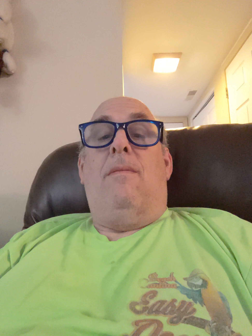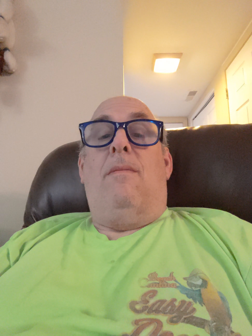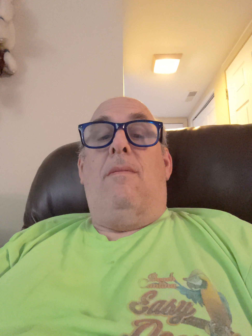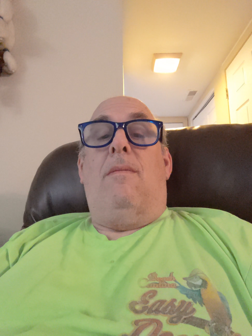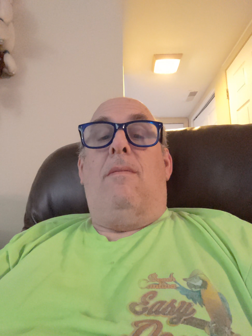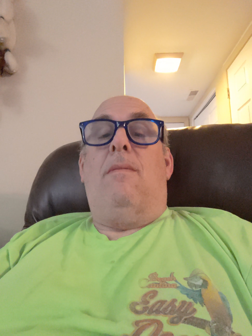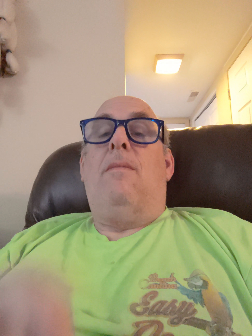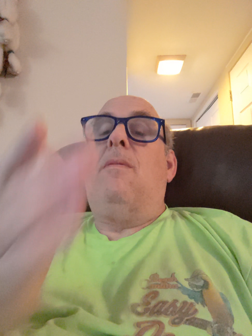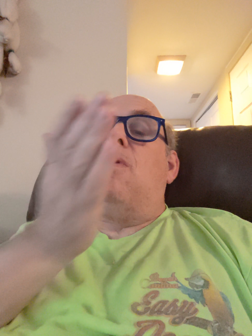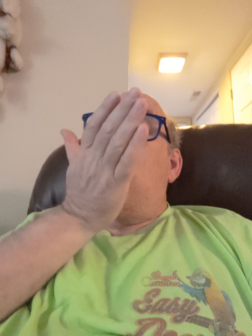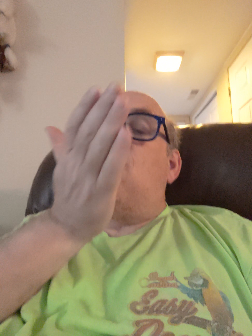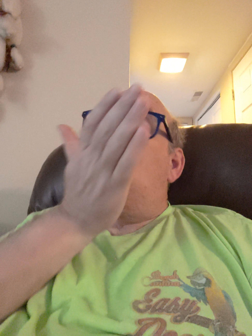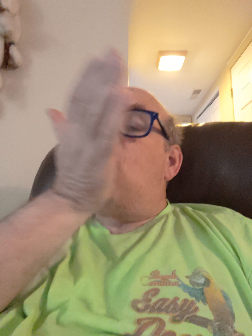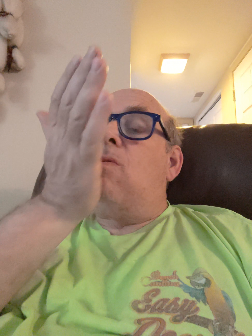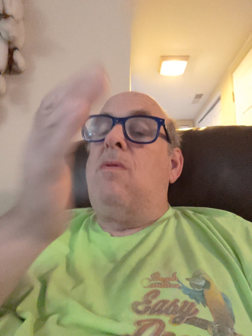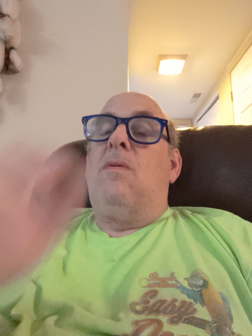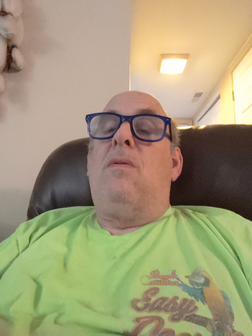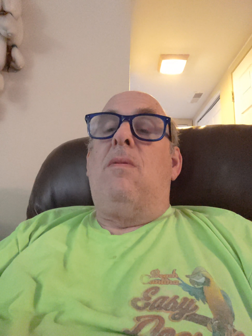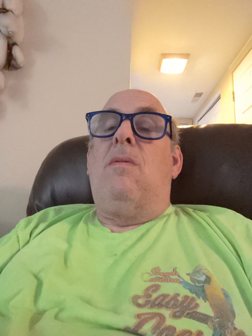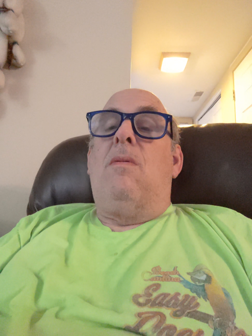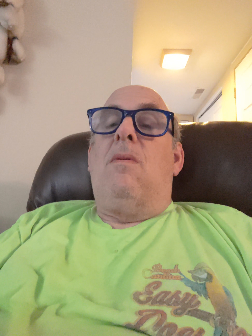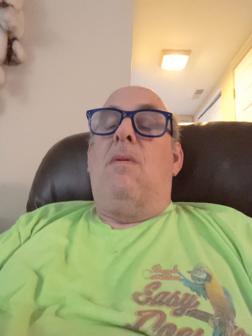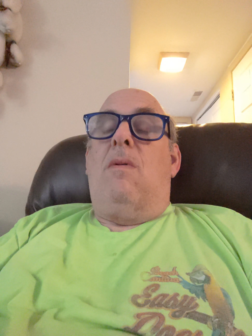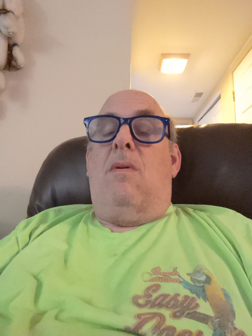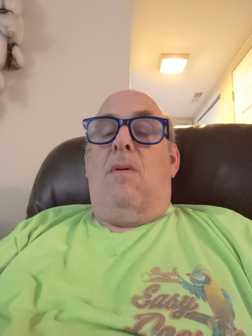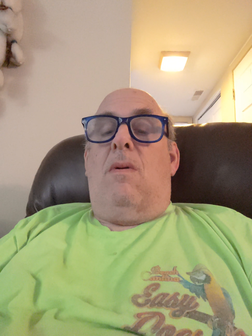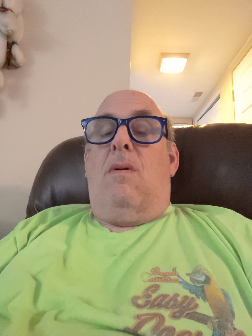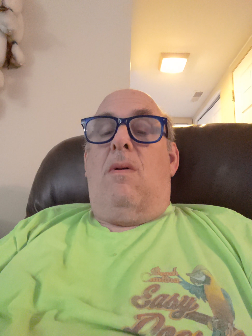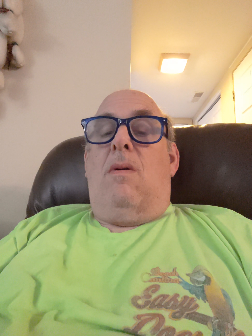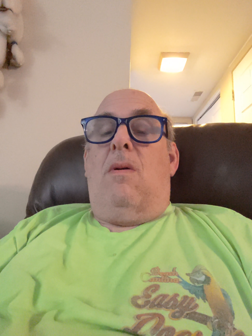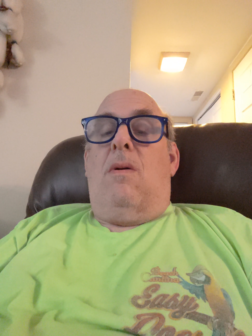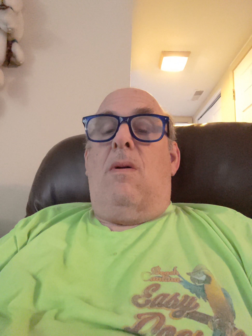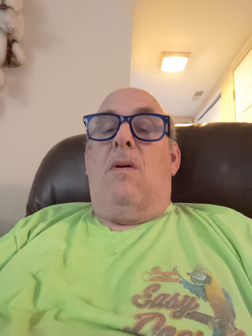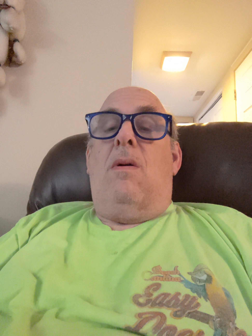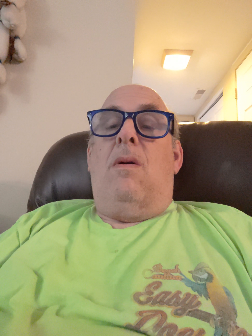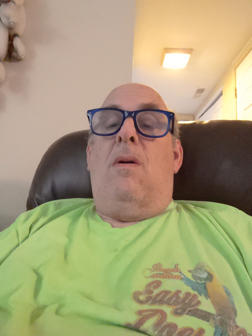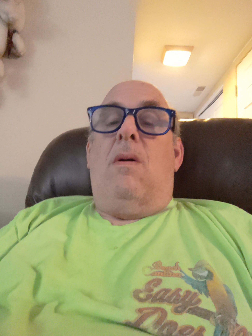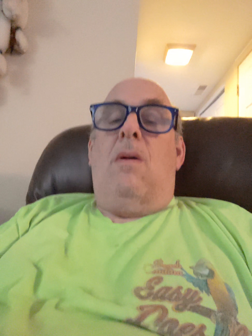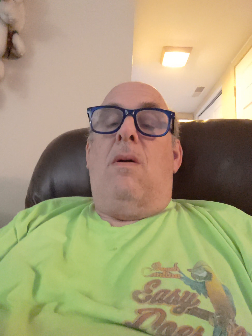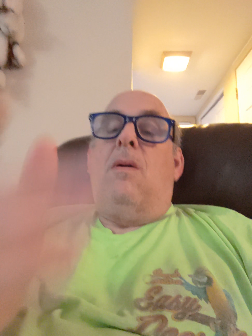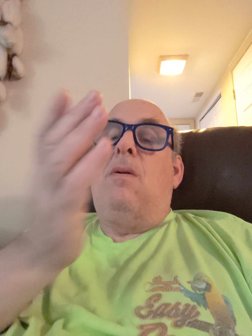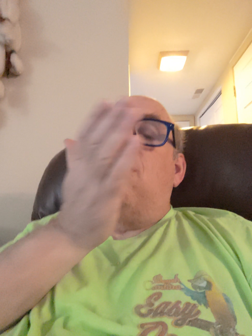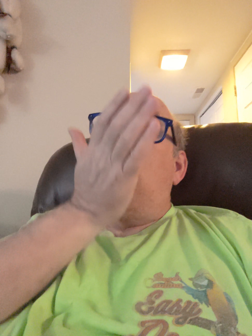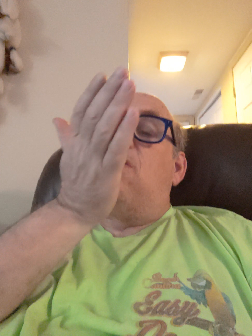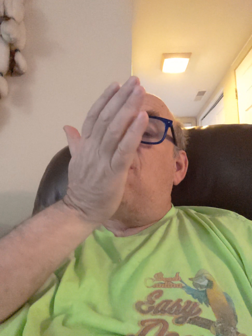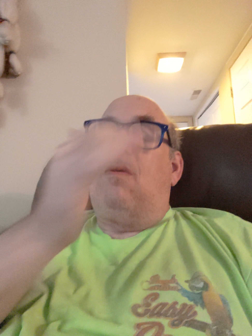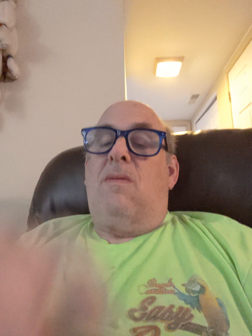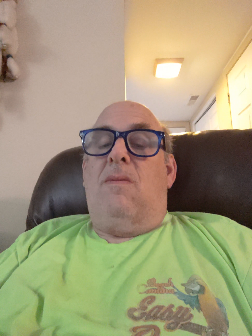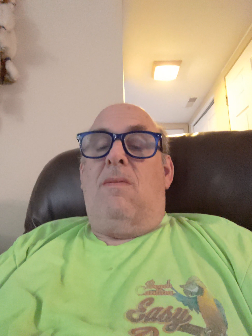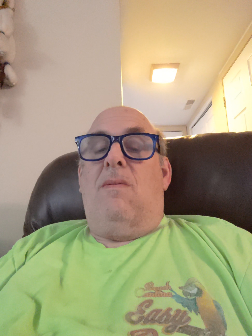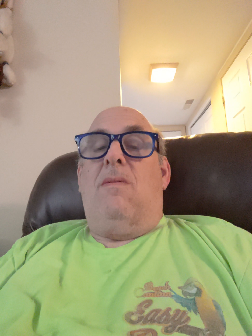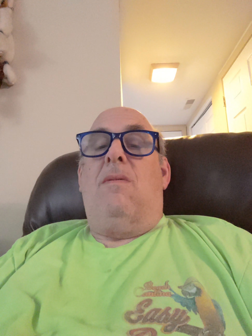grass